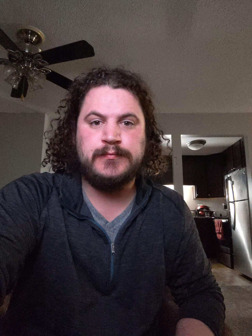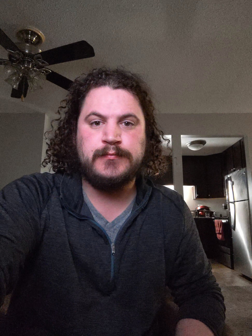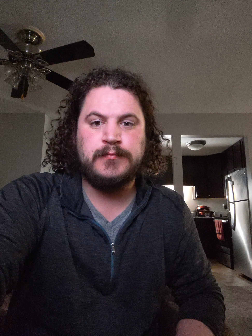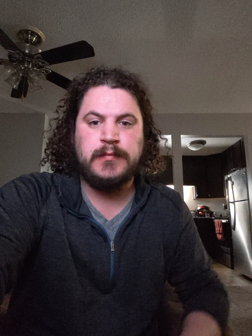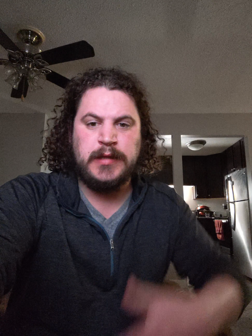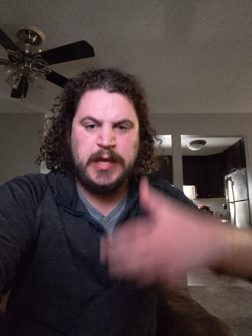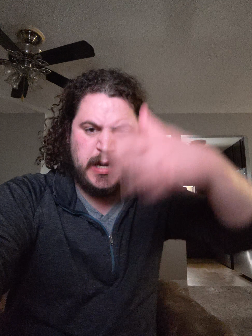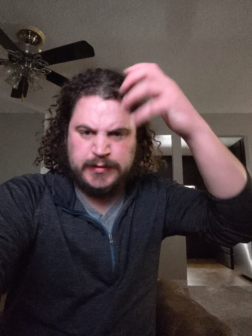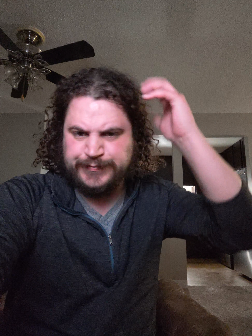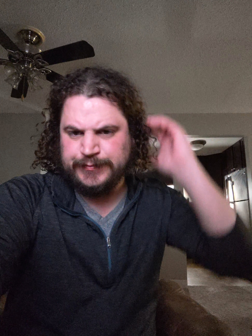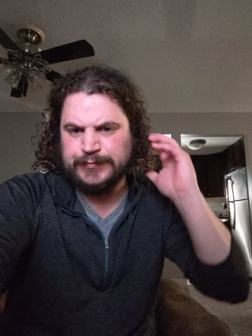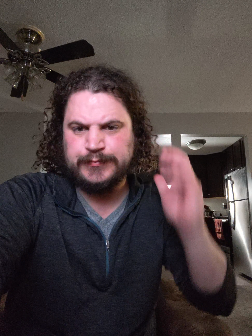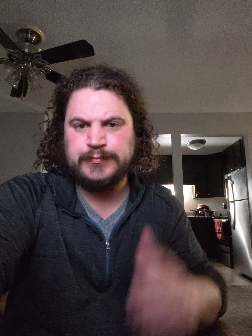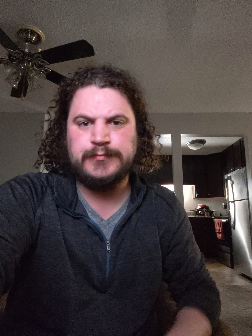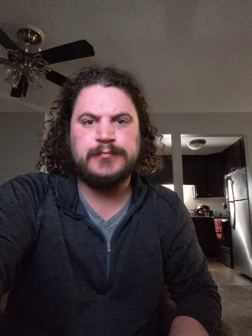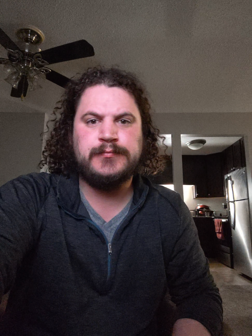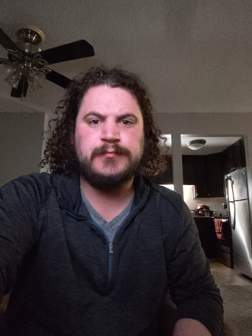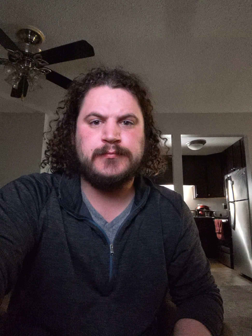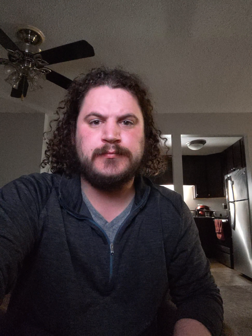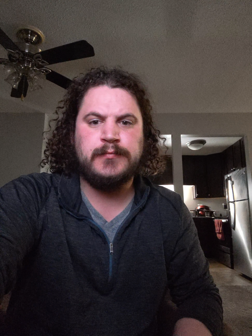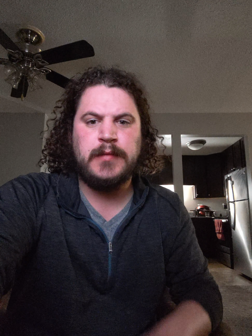lion